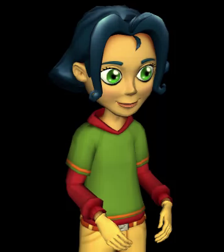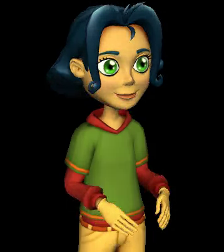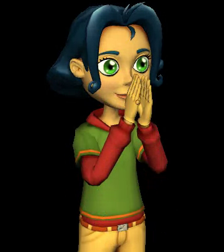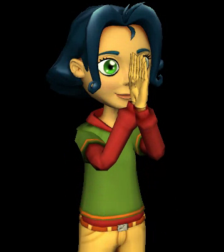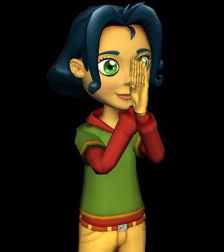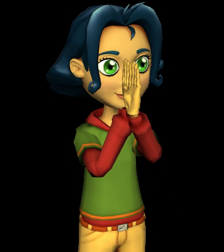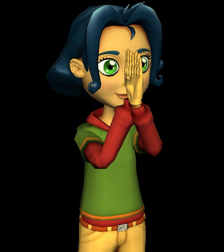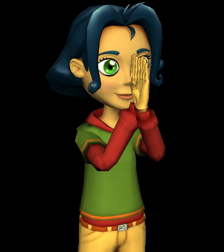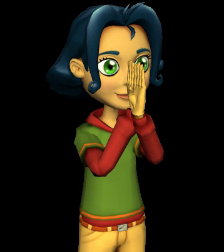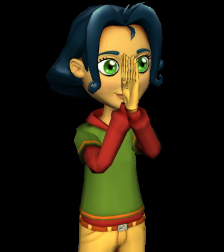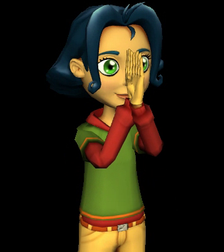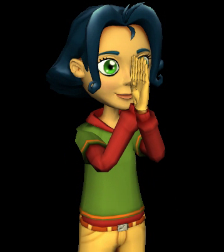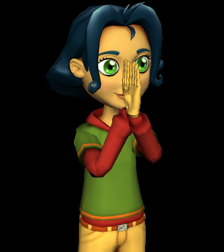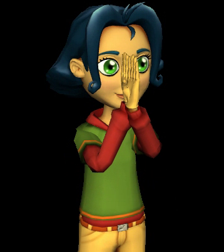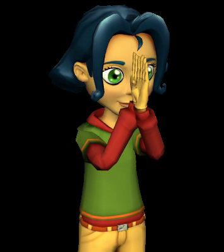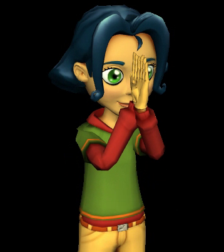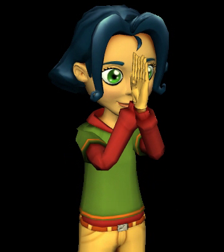يخفي